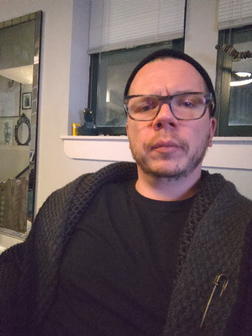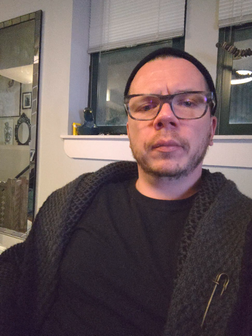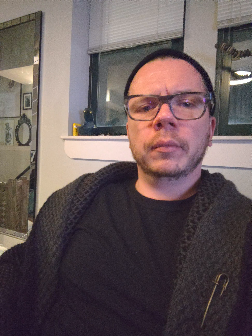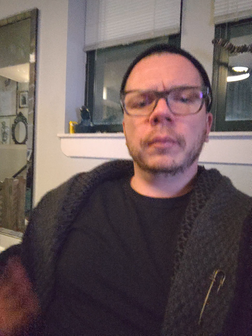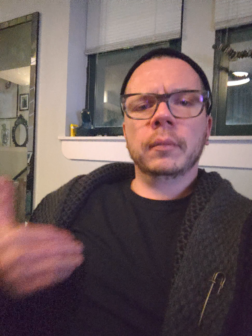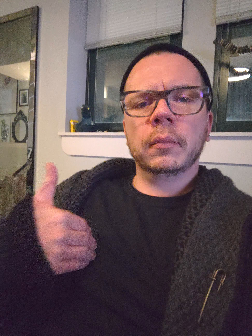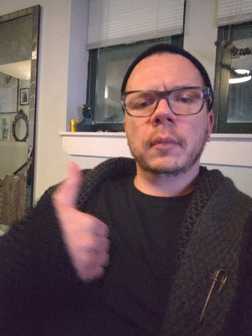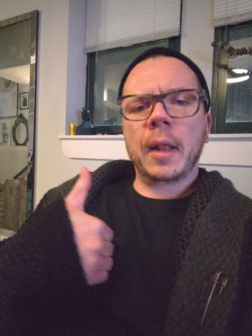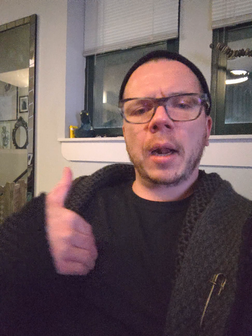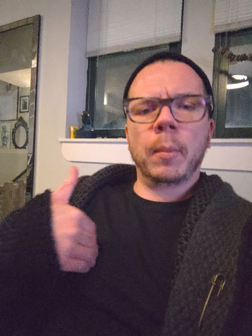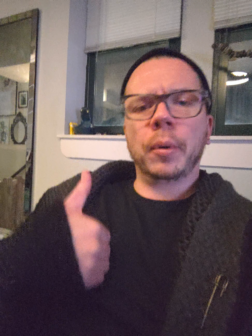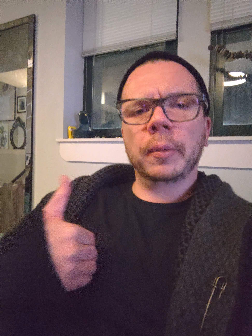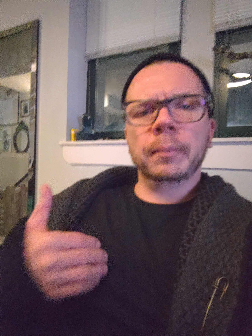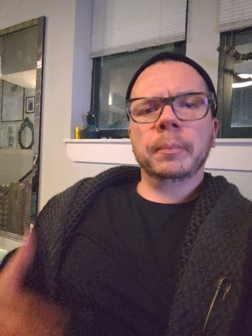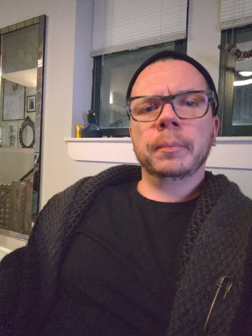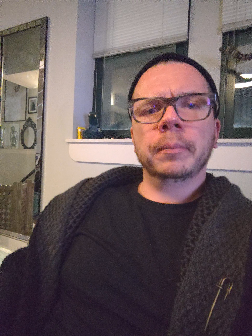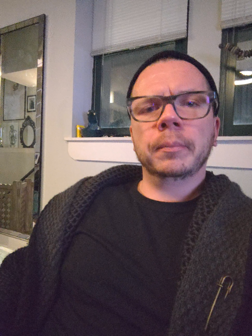animal